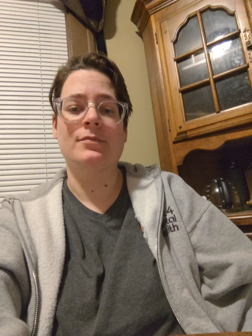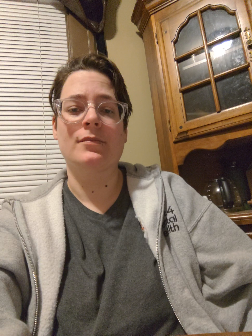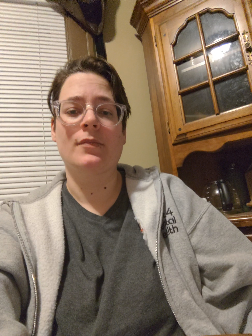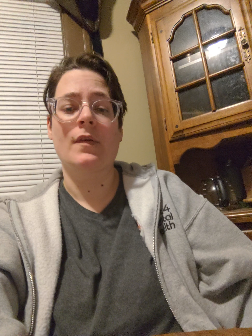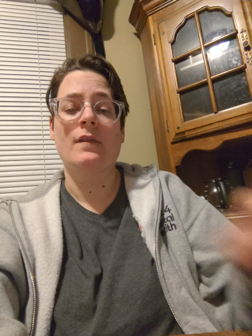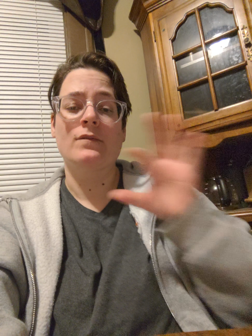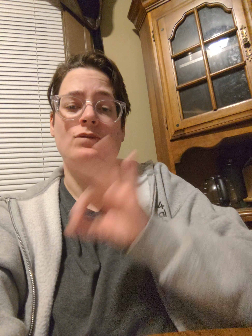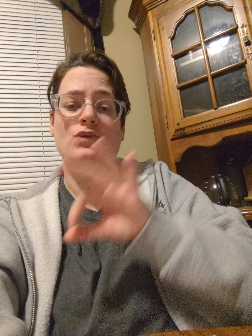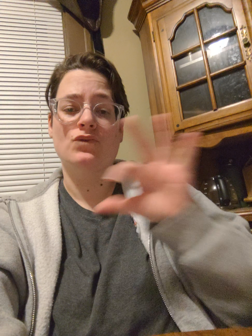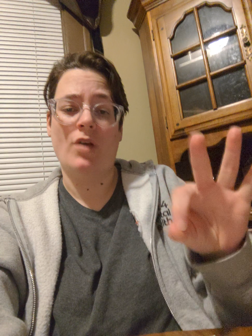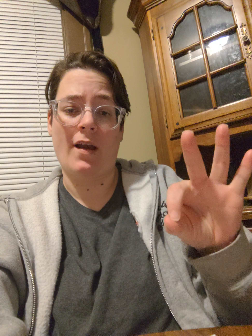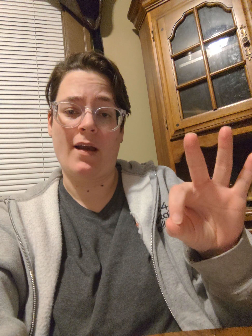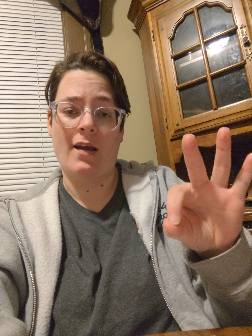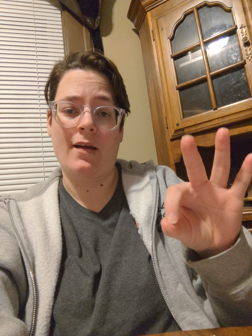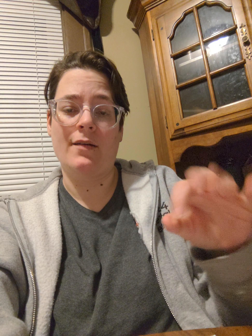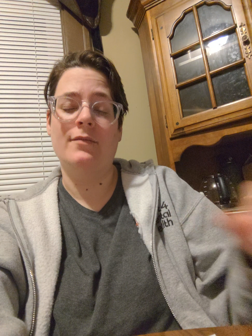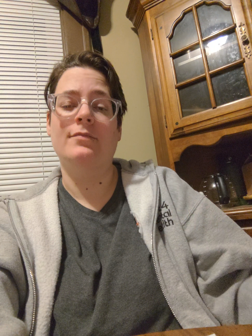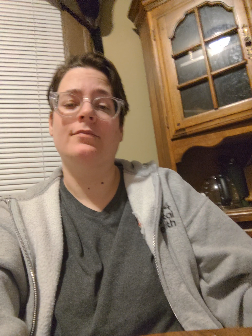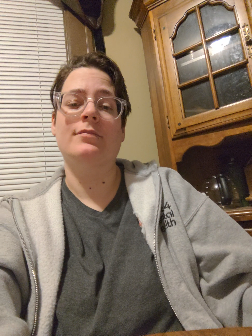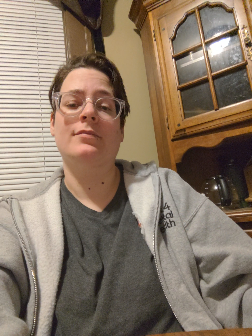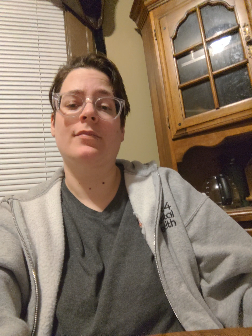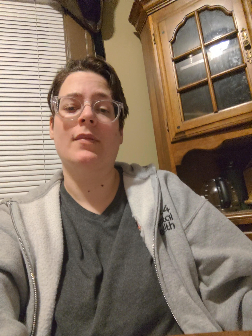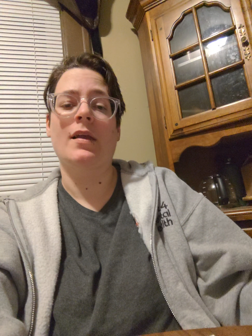french fries